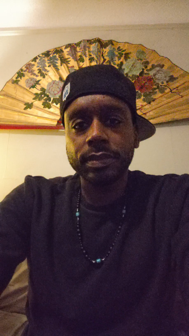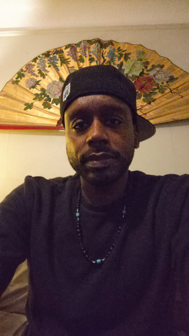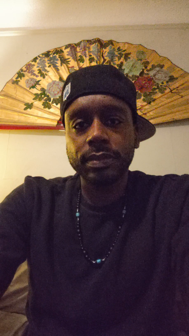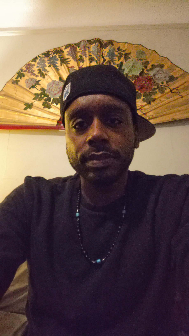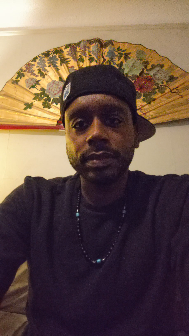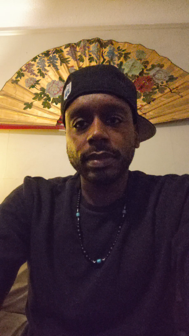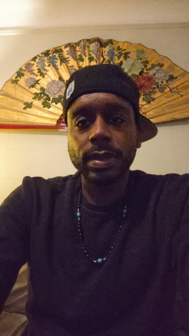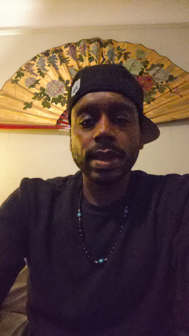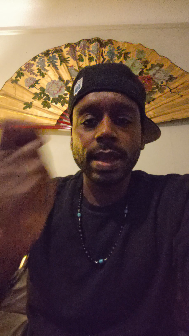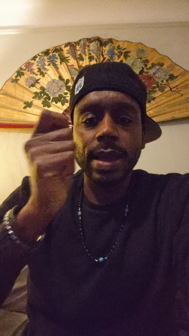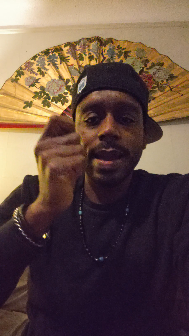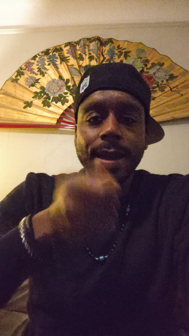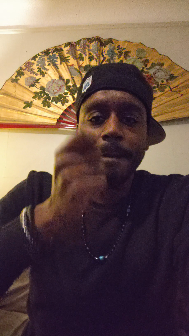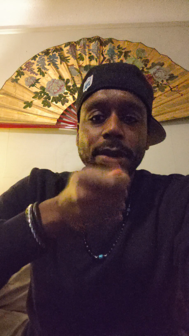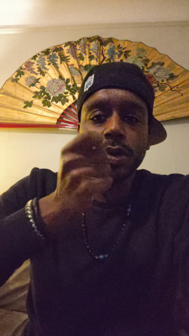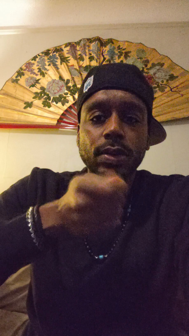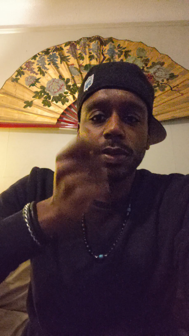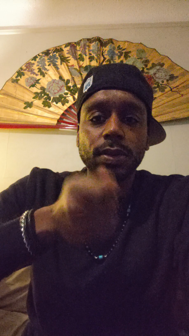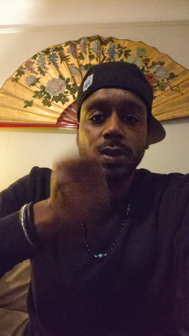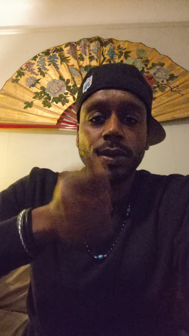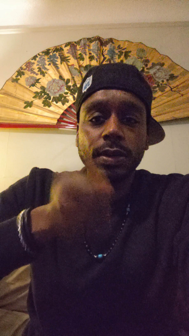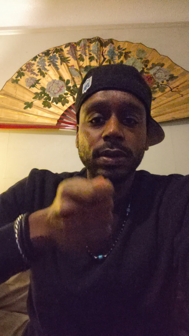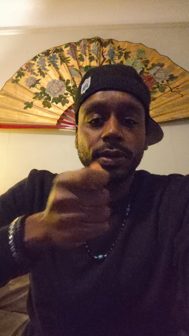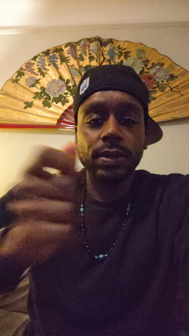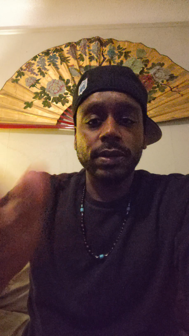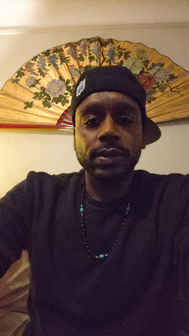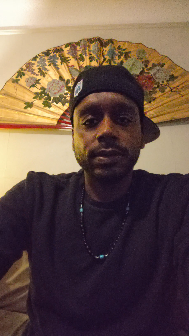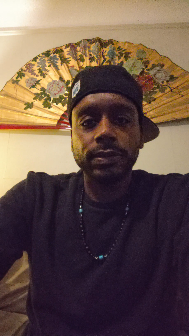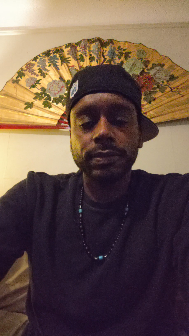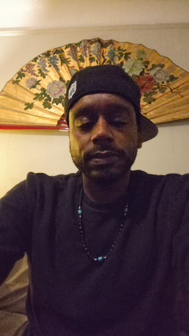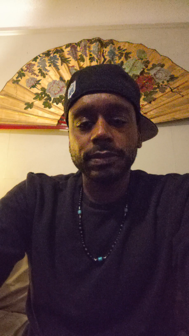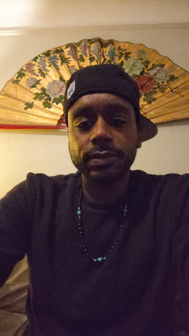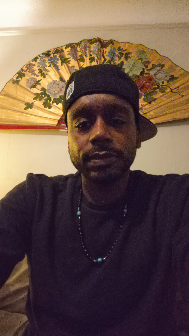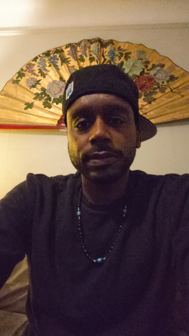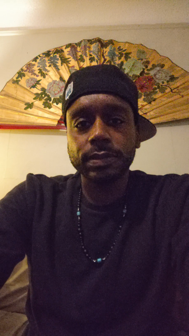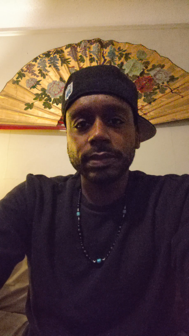hammer